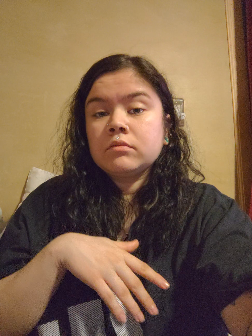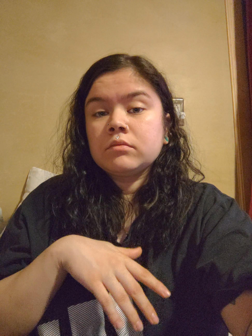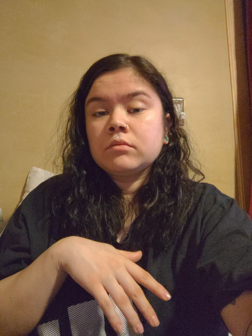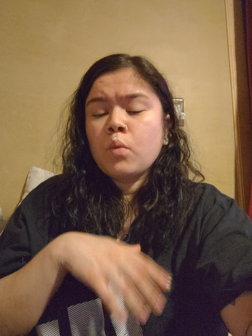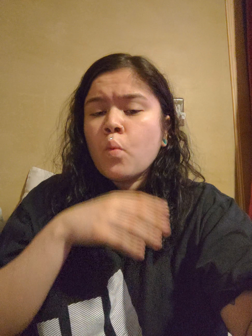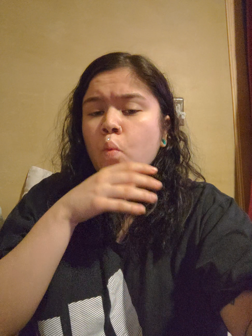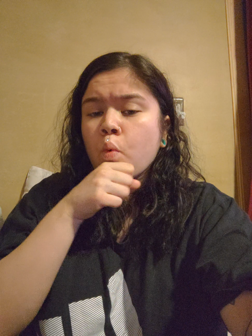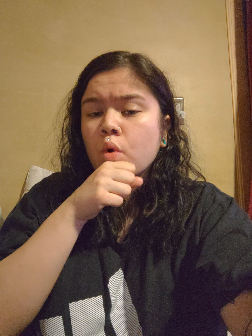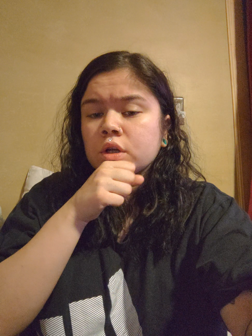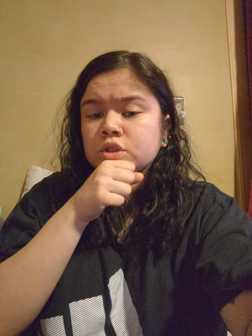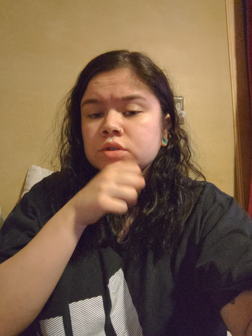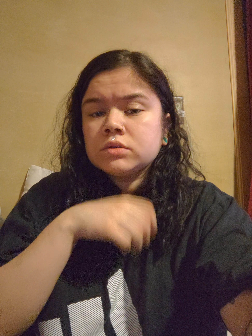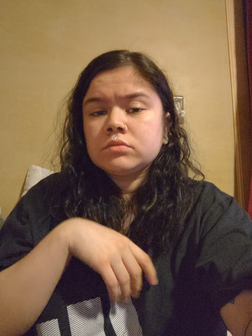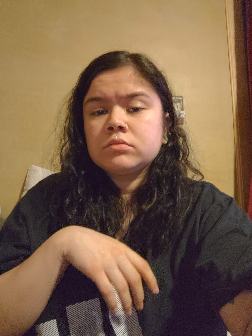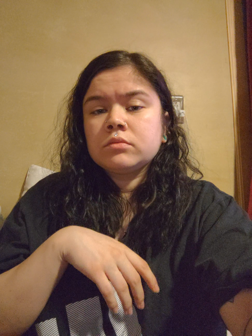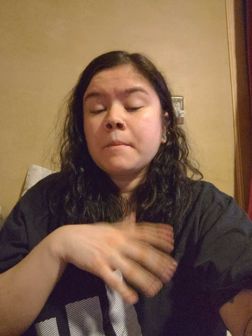orange